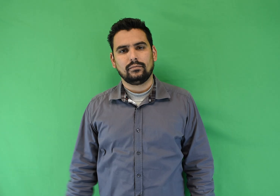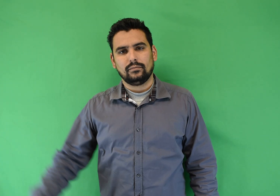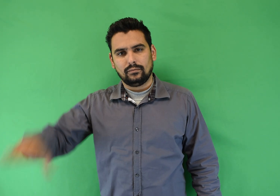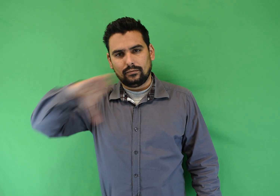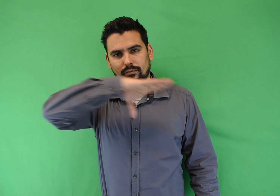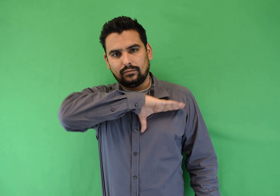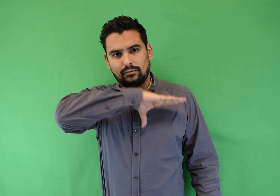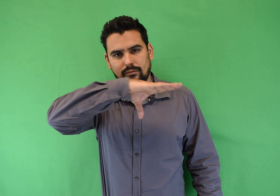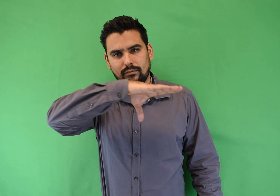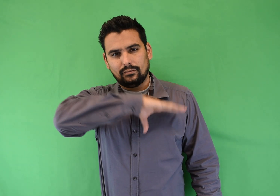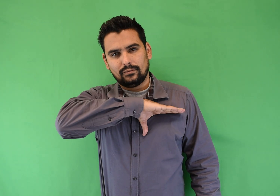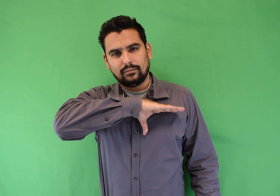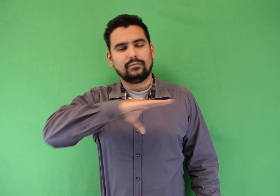haber